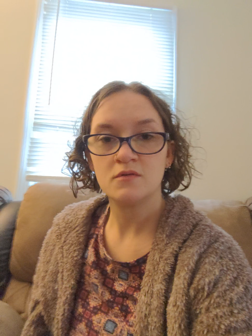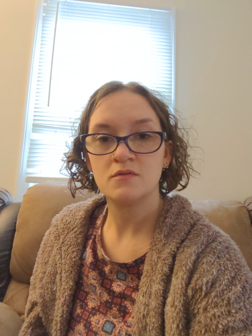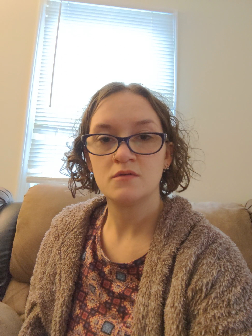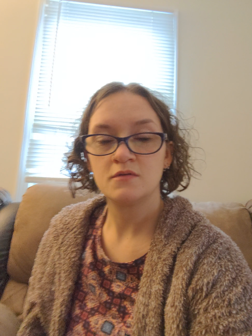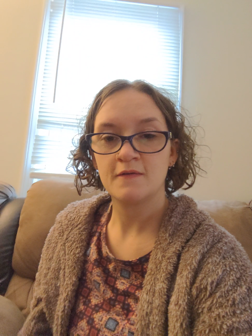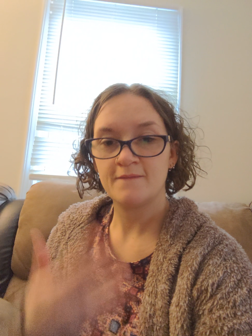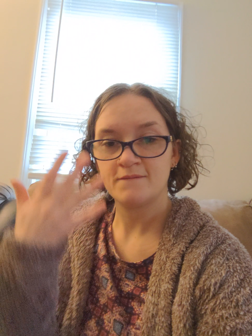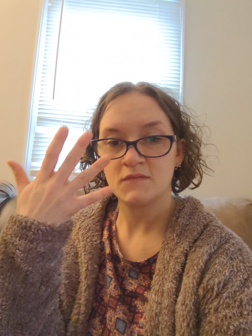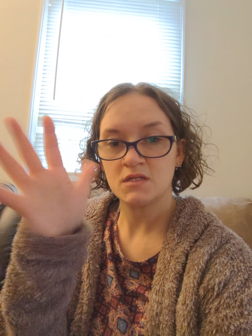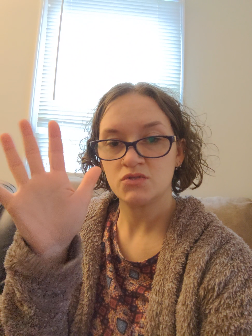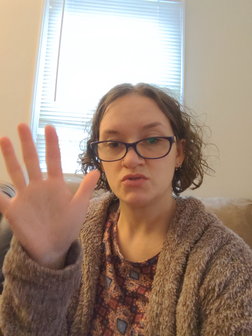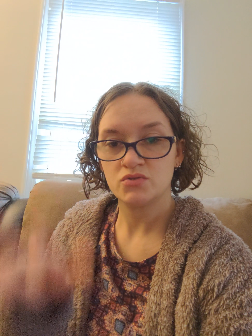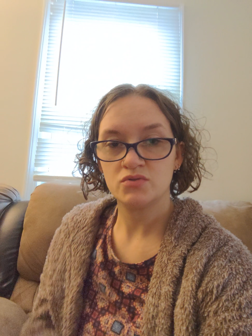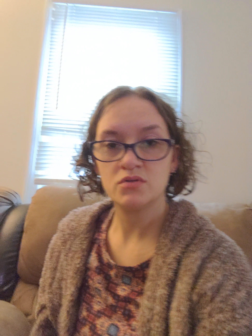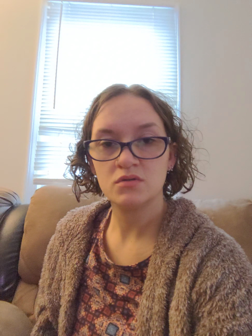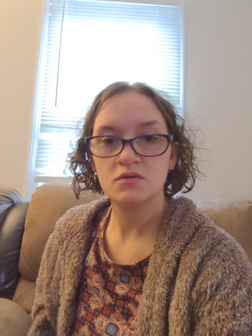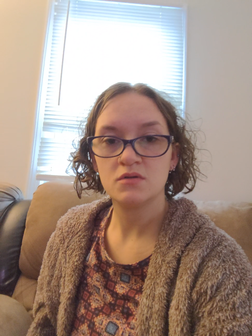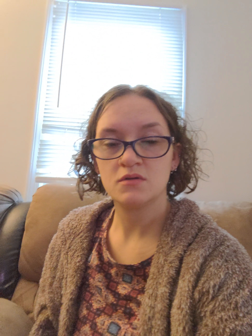finish